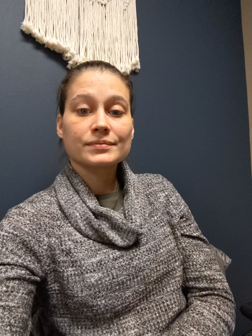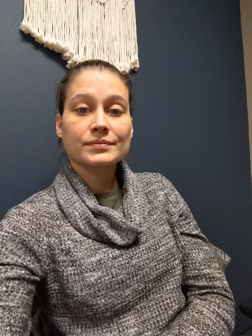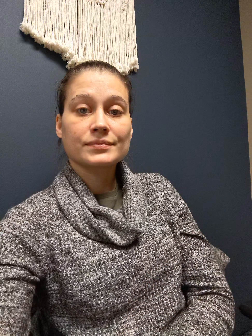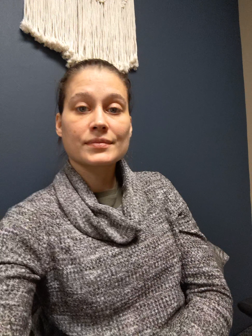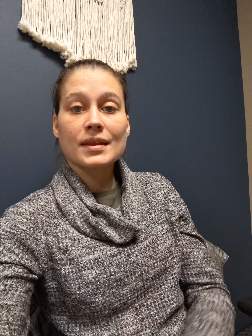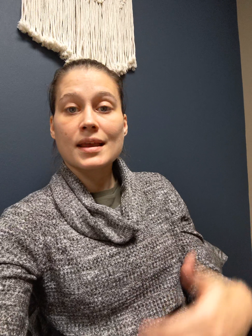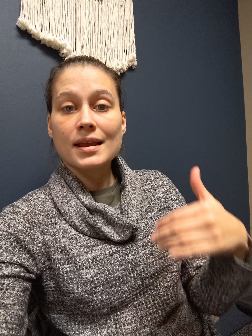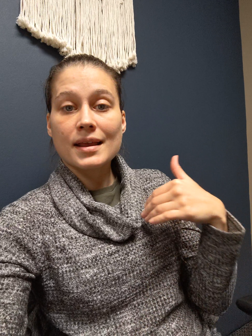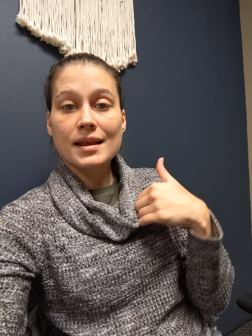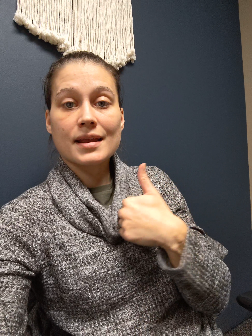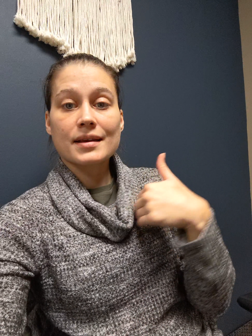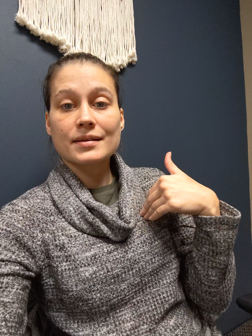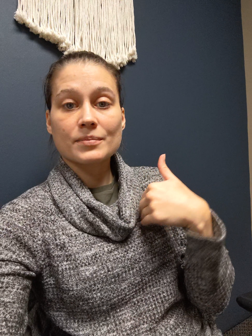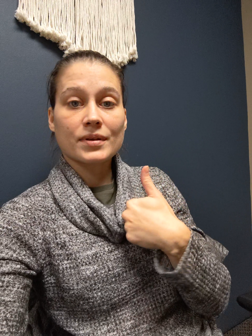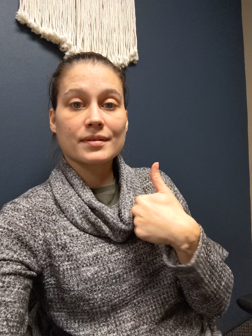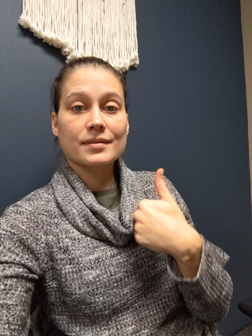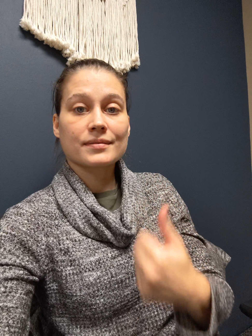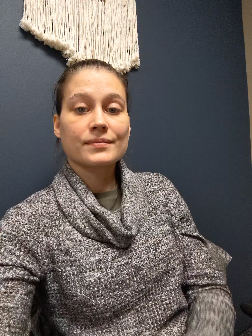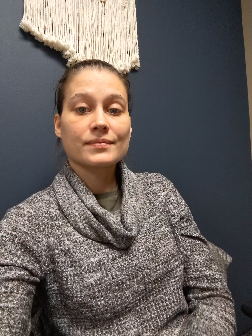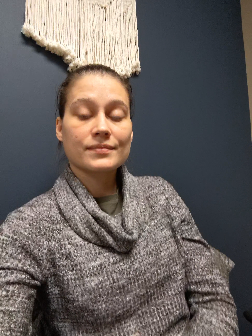animal